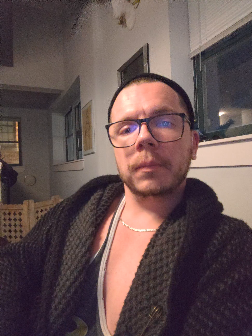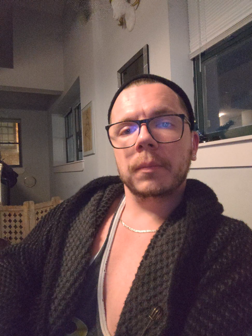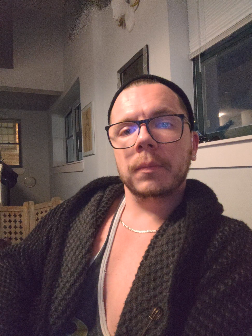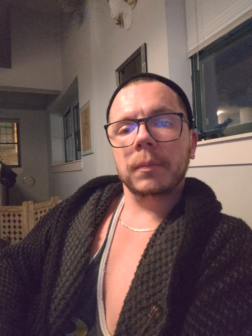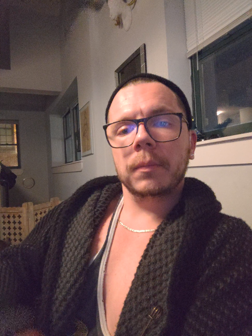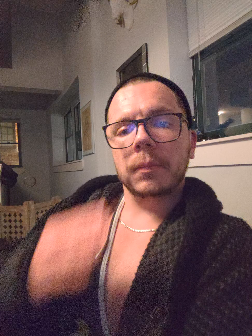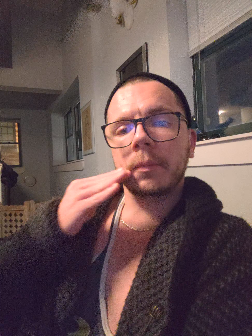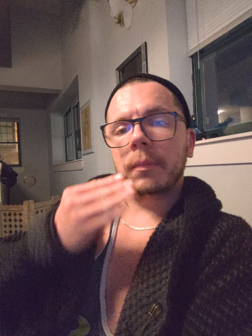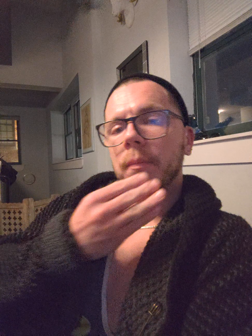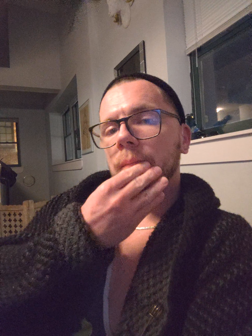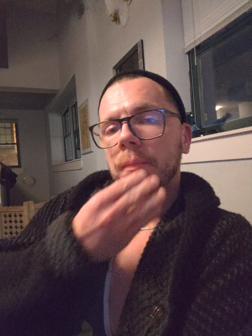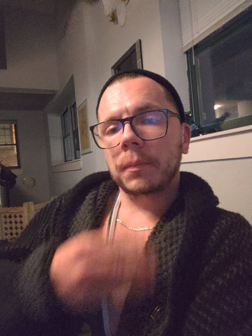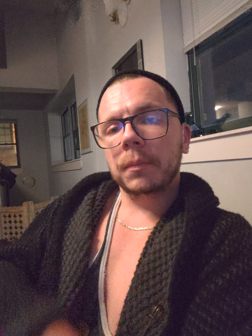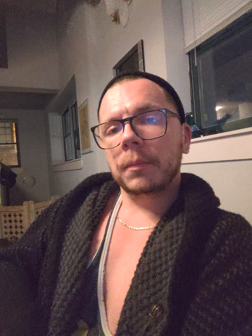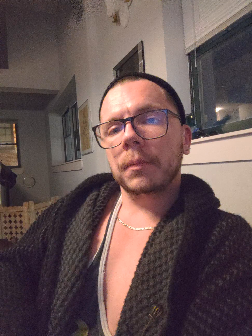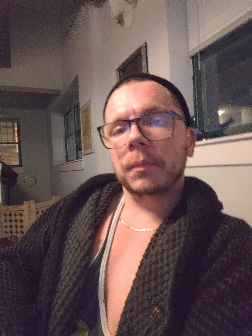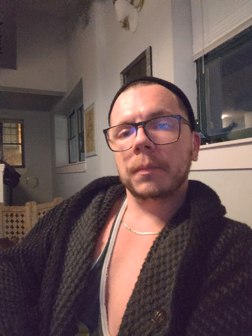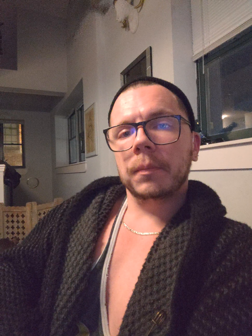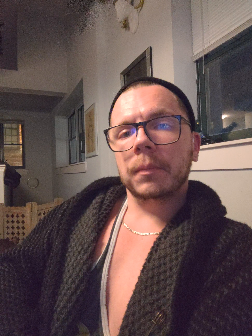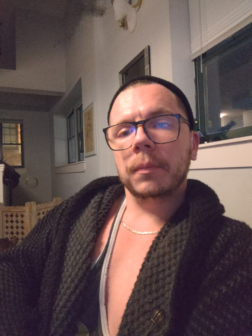napkin